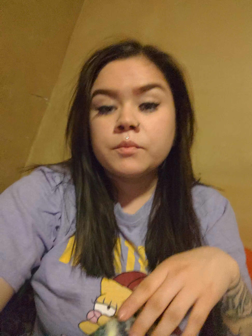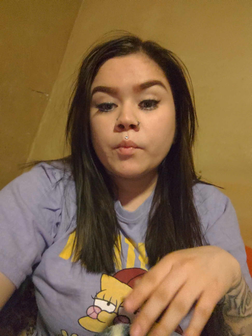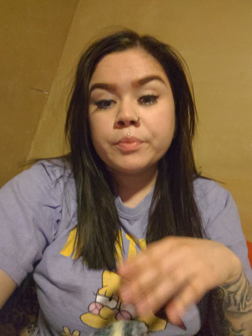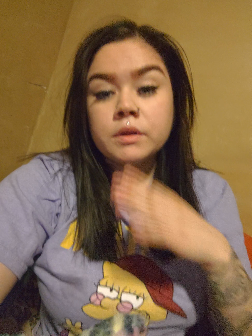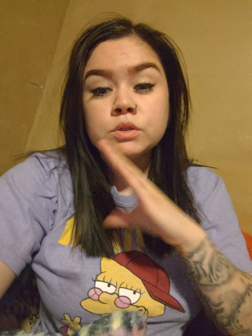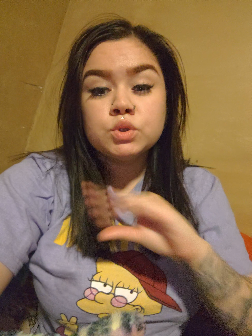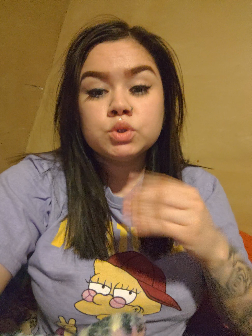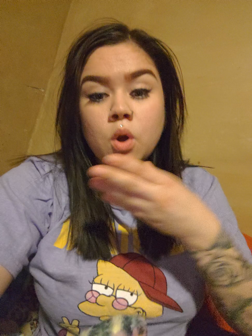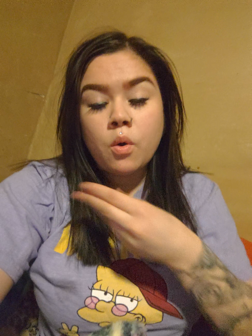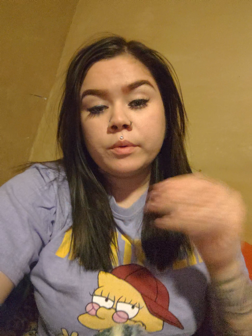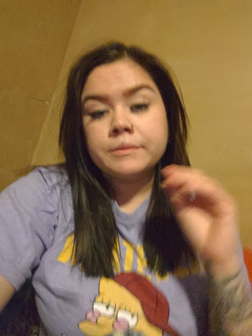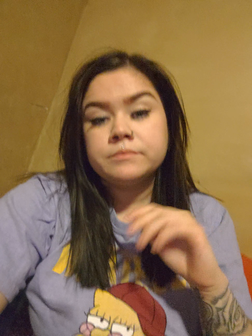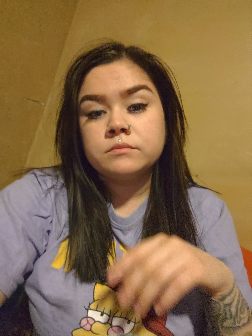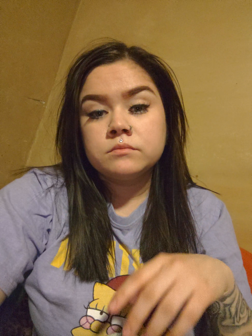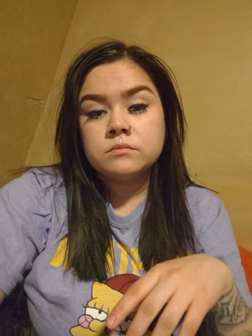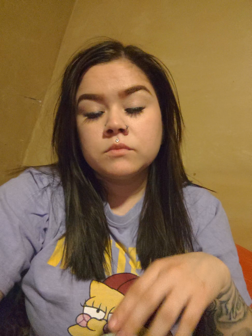story